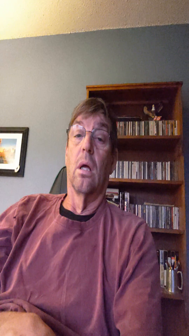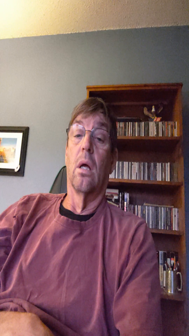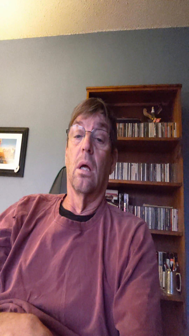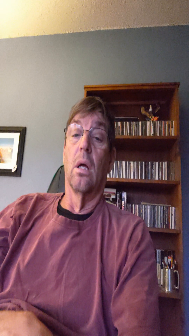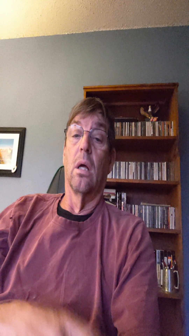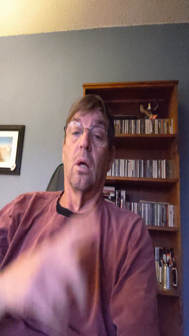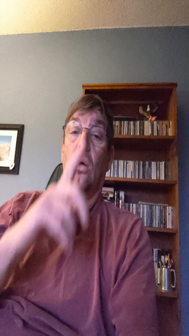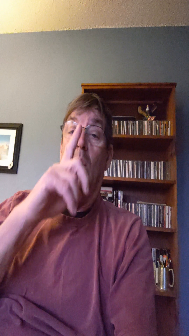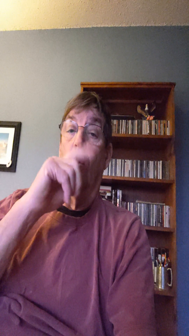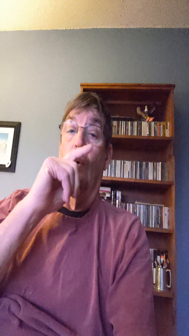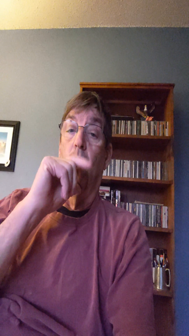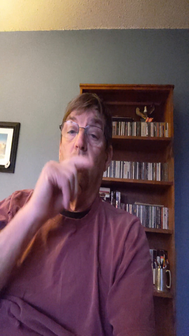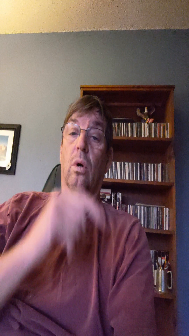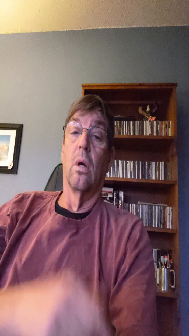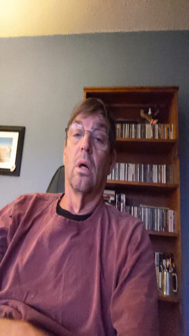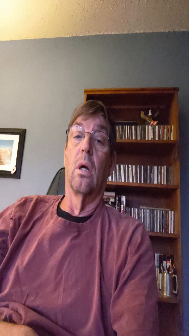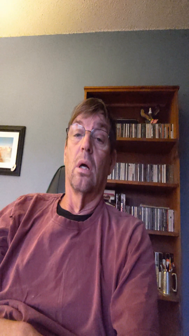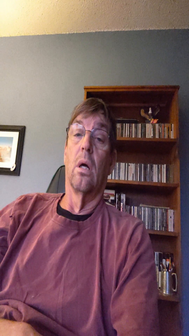who